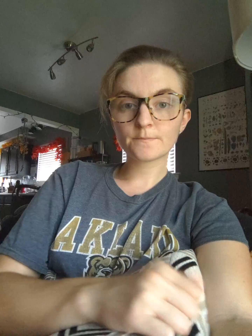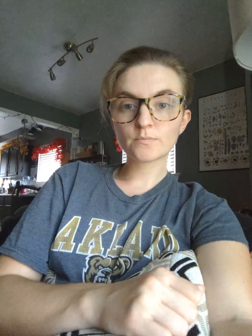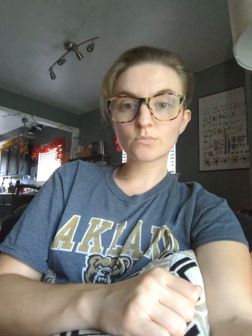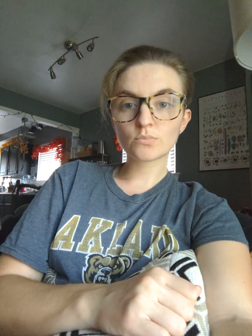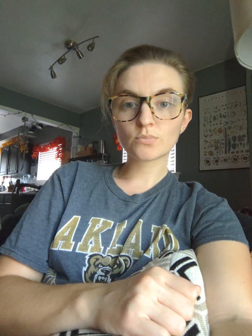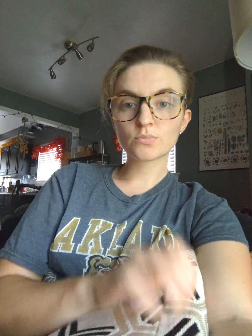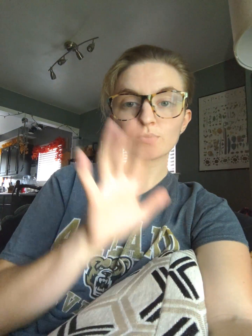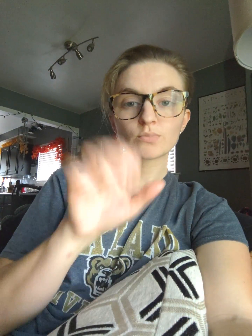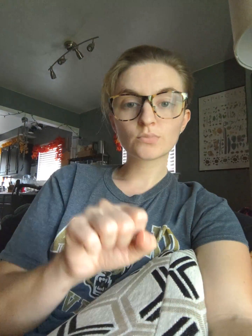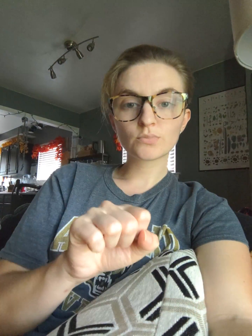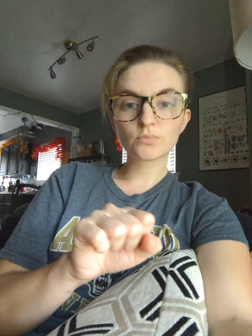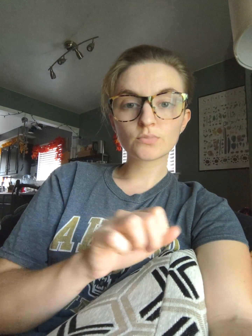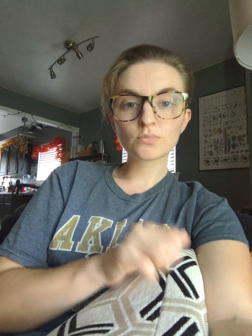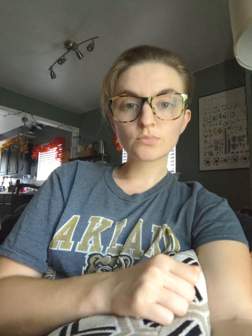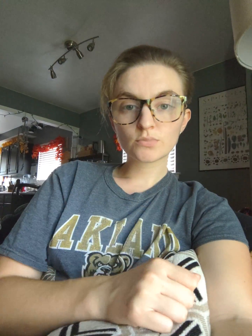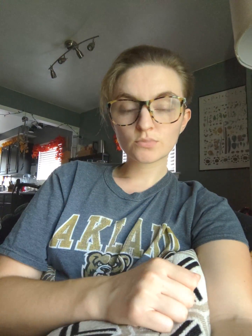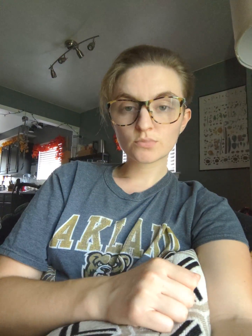catch